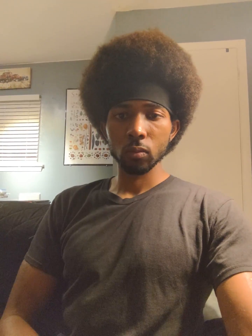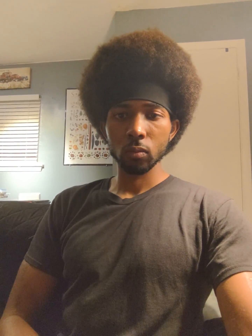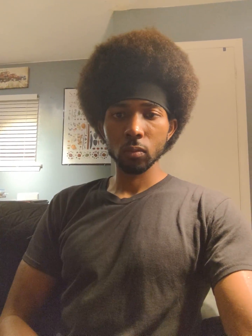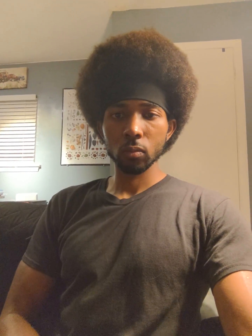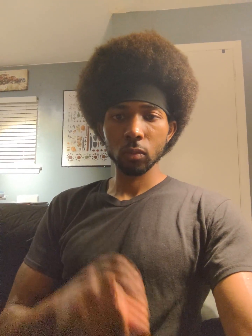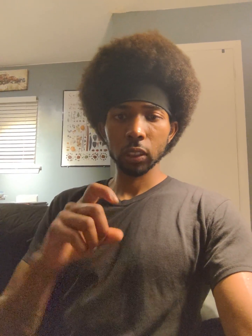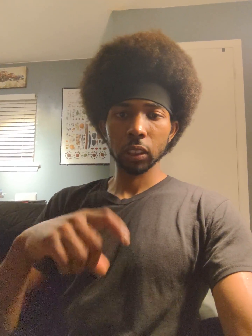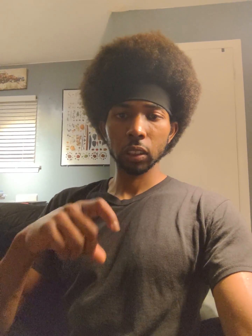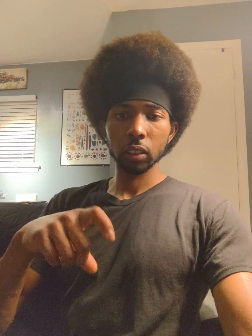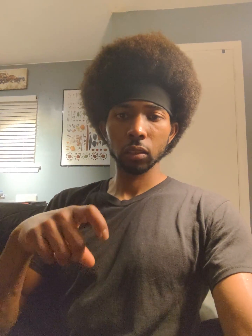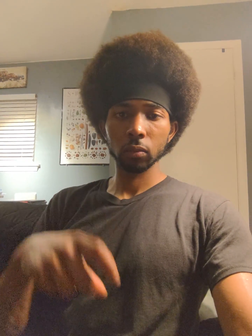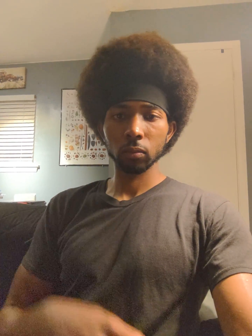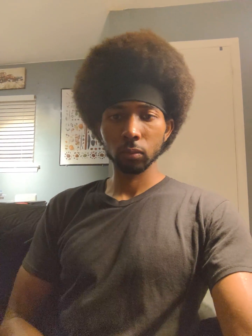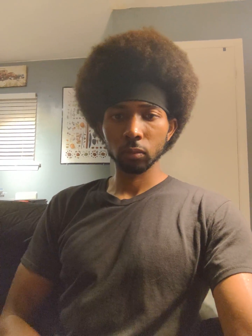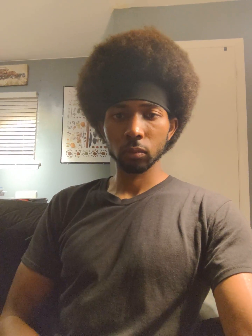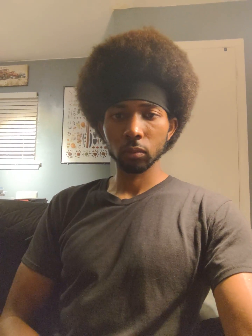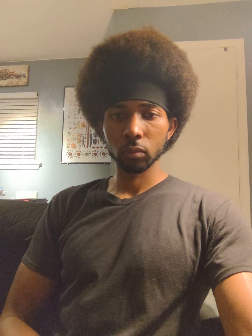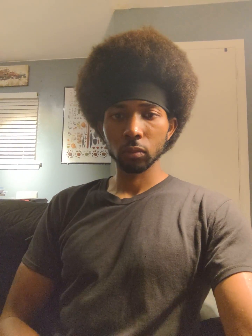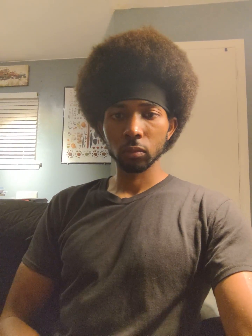should